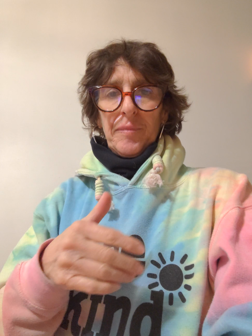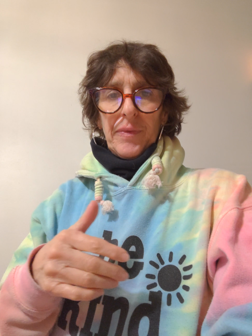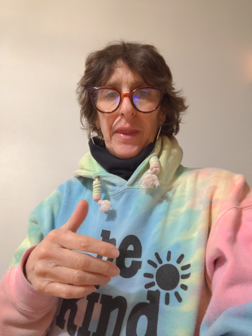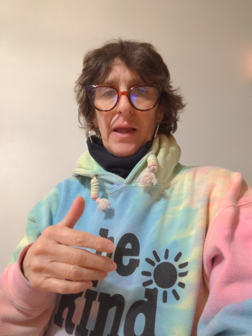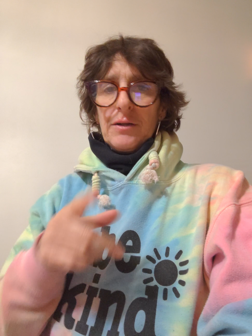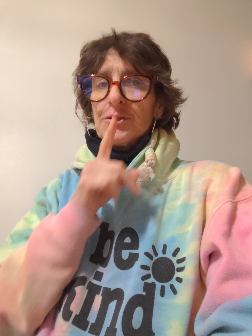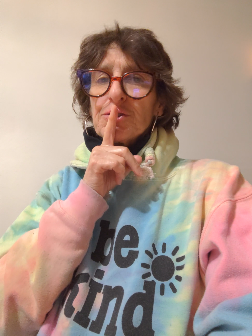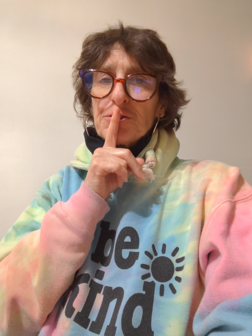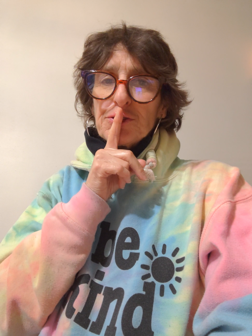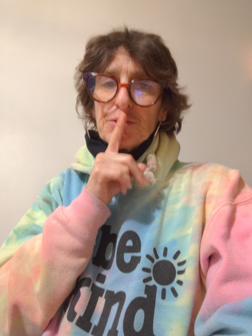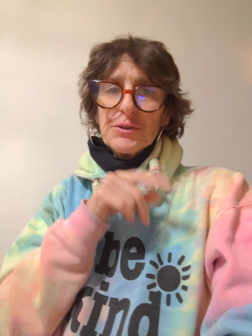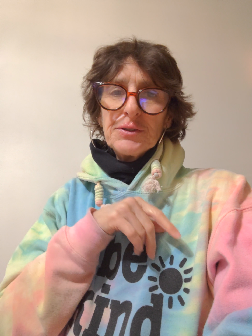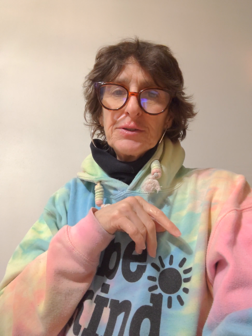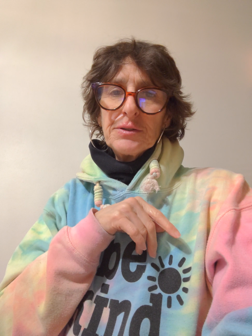shhh